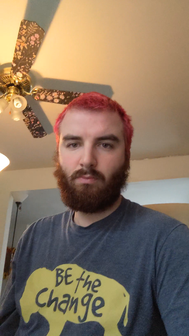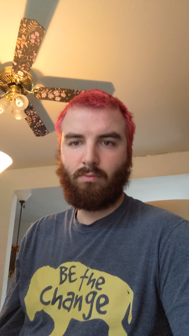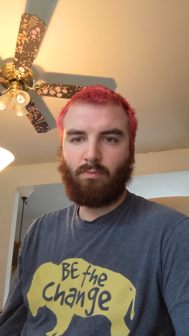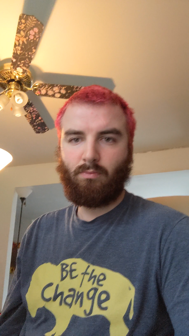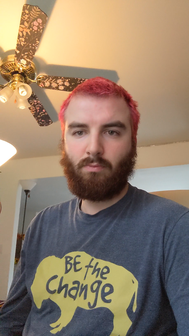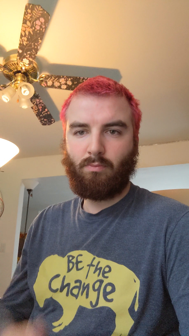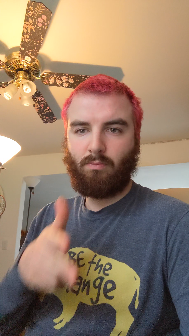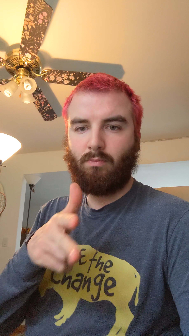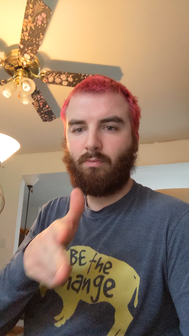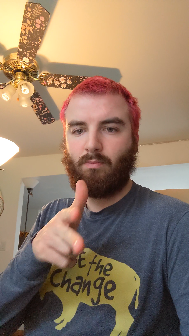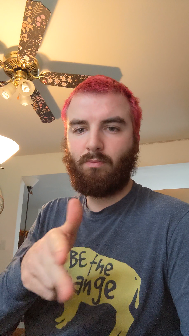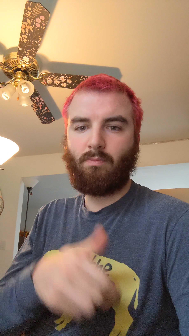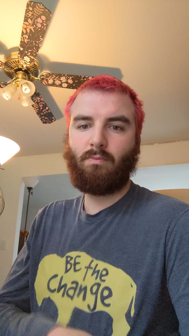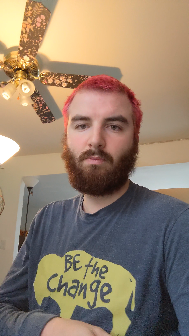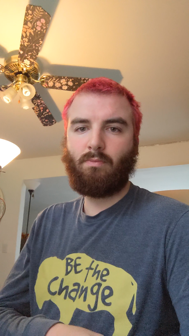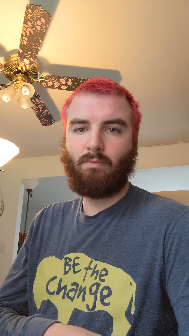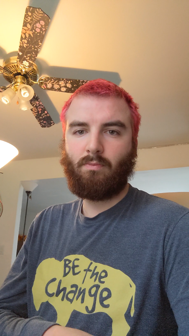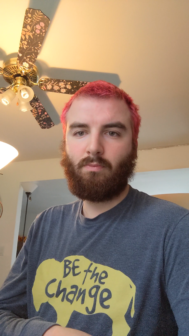garage